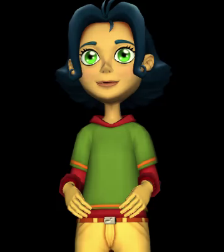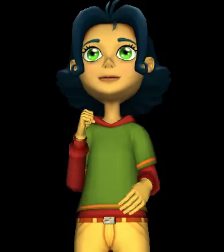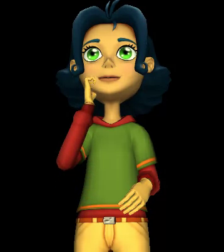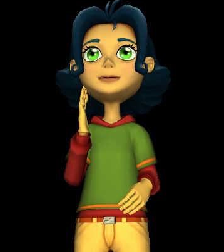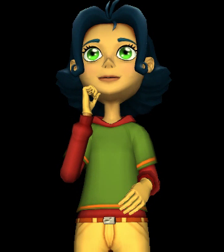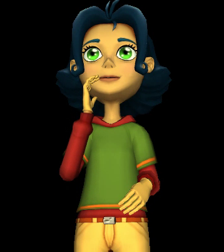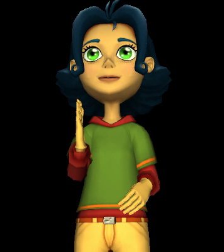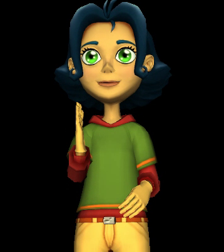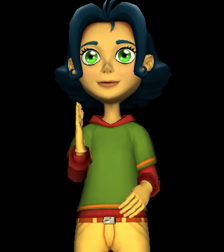كل يوم